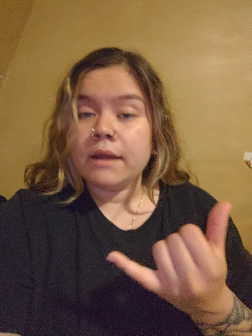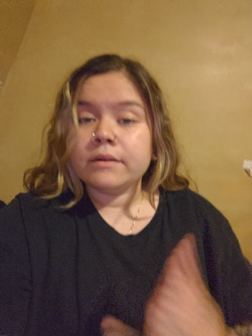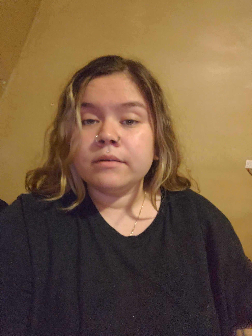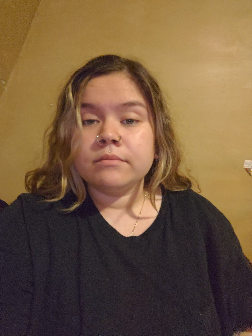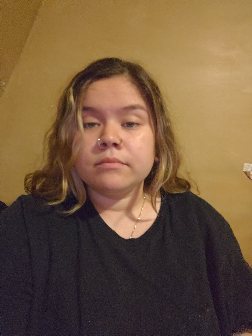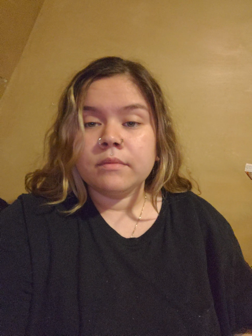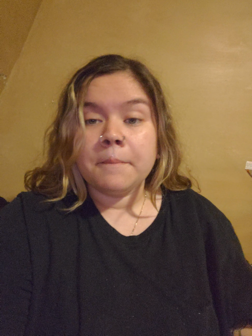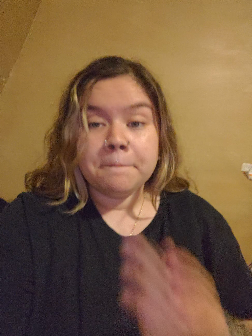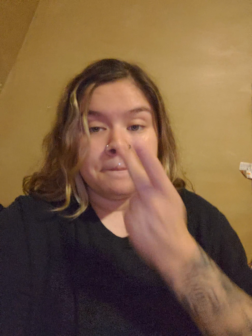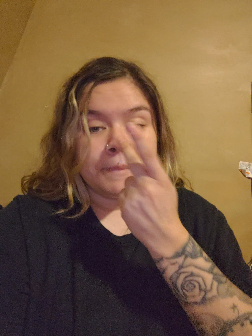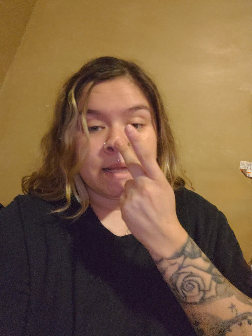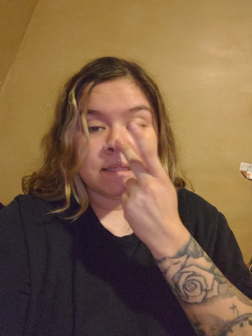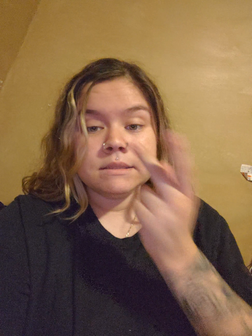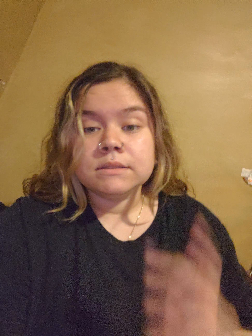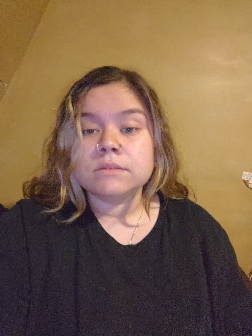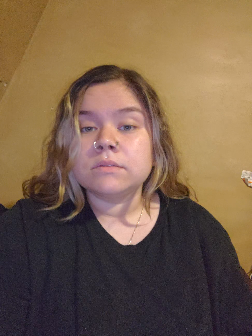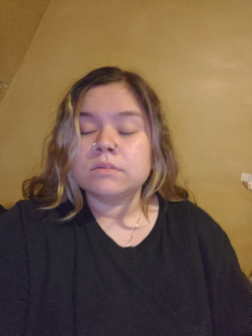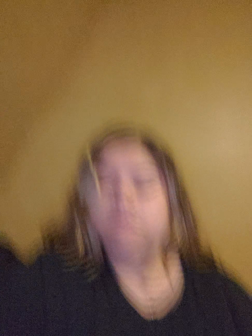penis